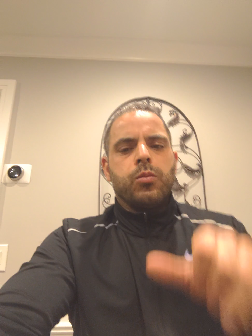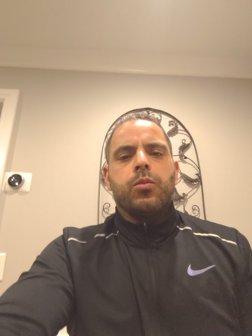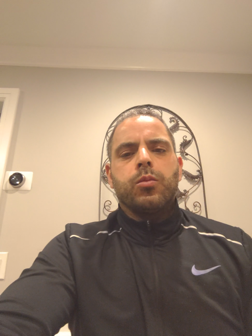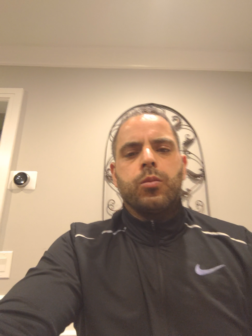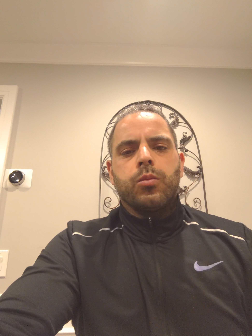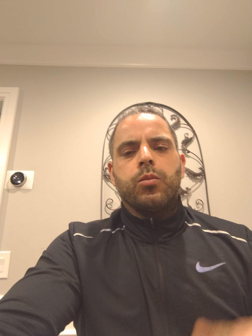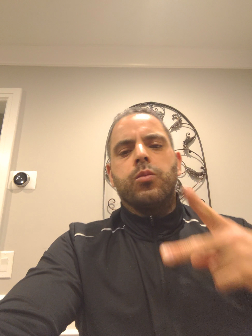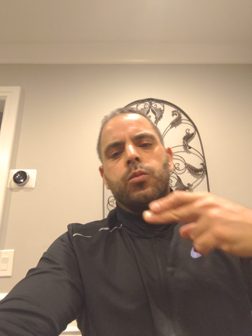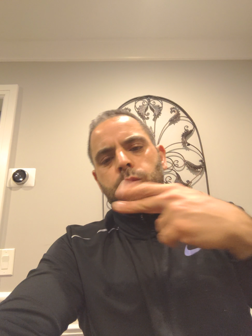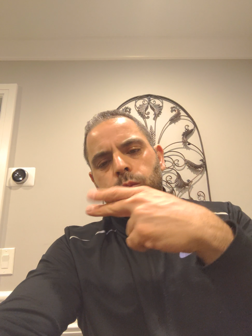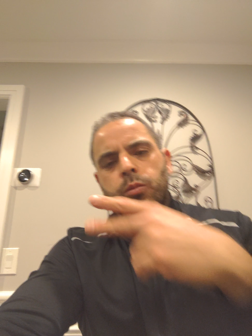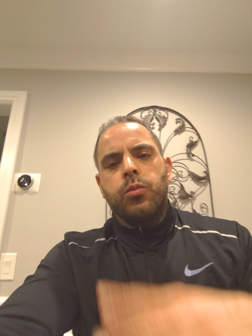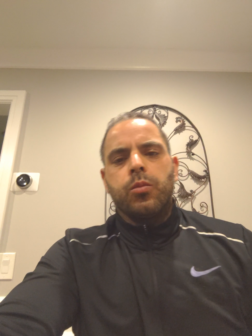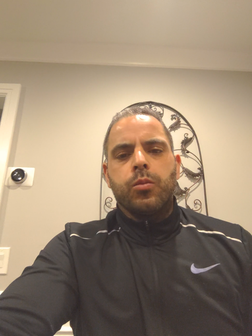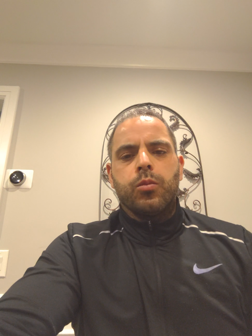scissors